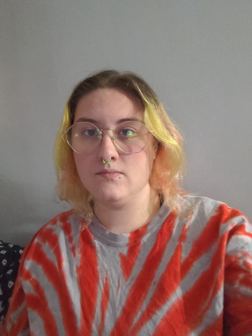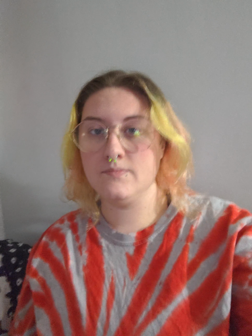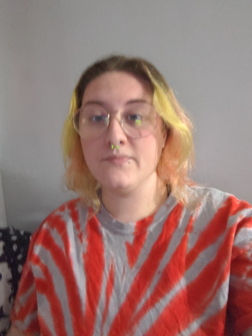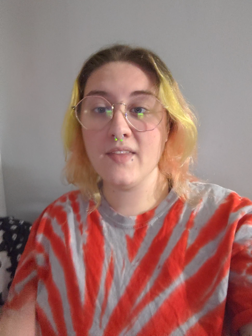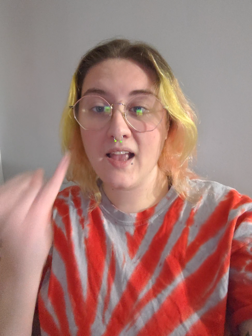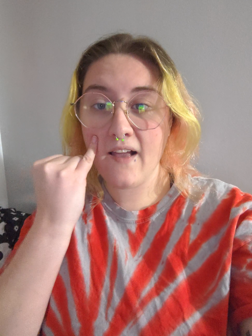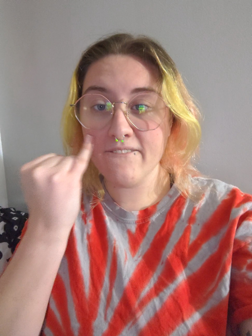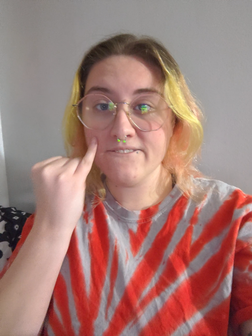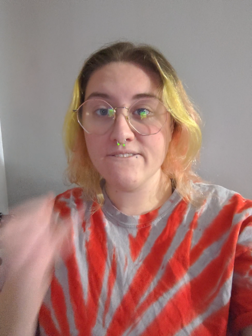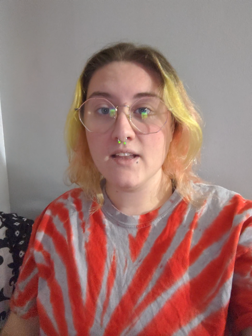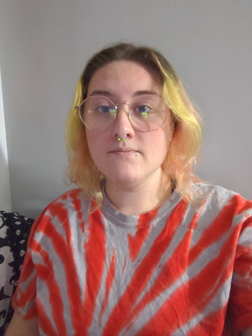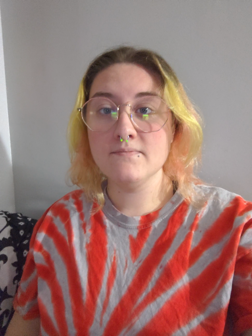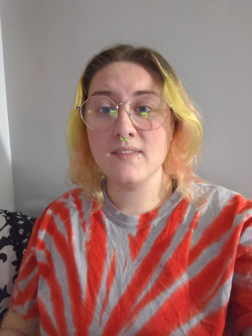if